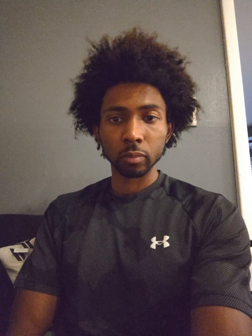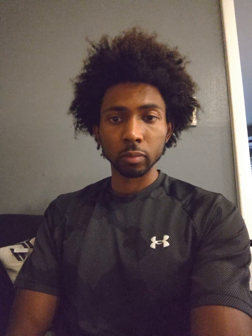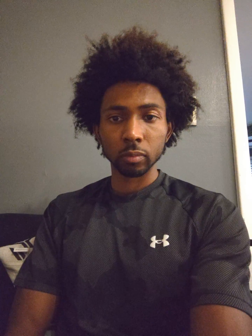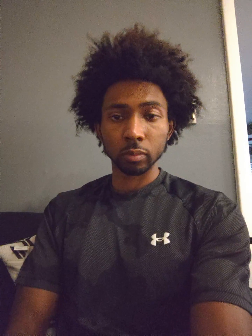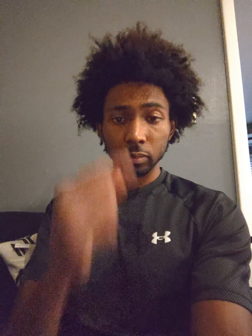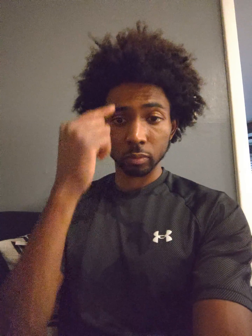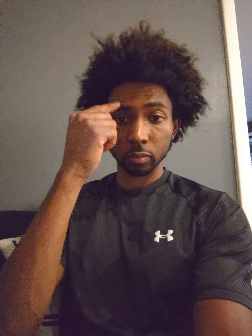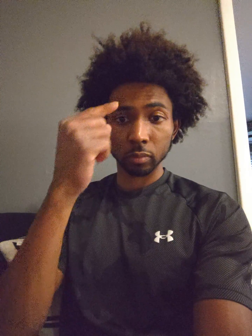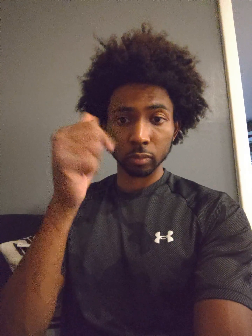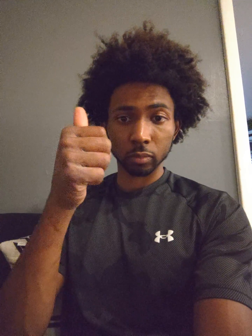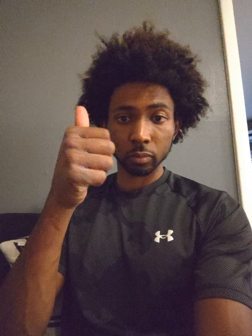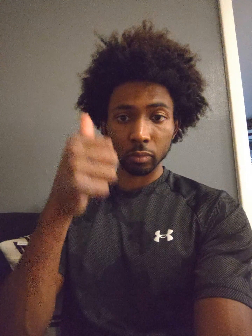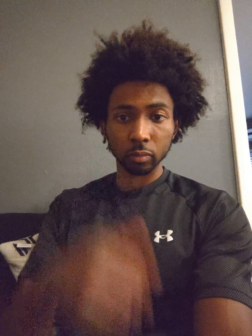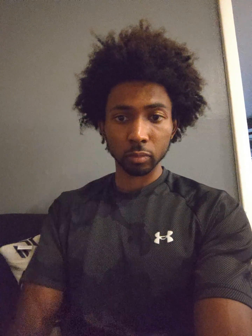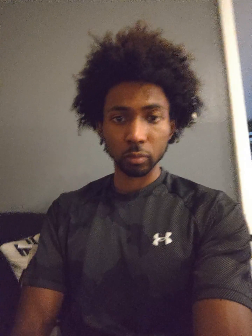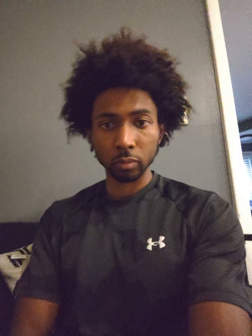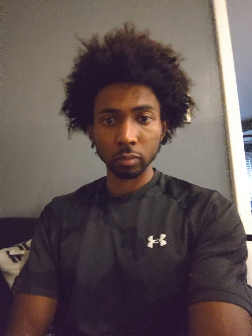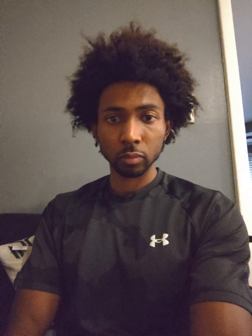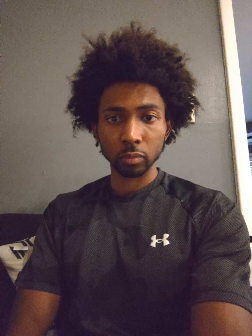dime